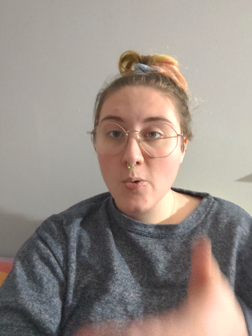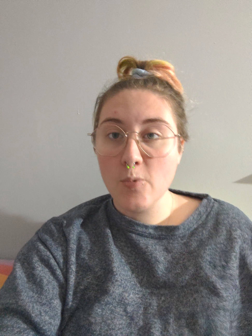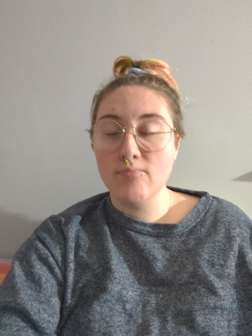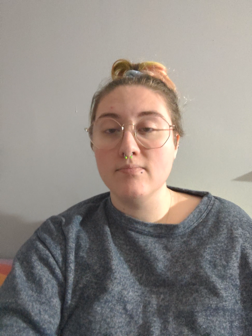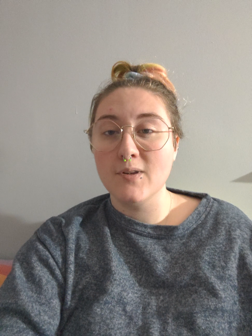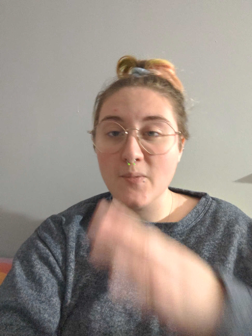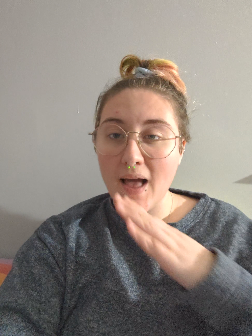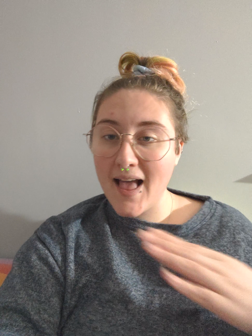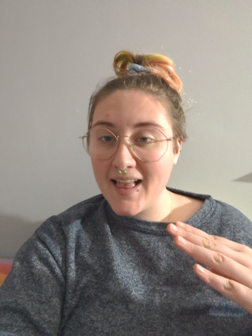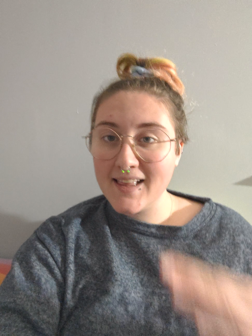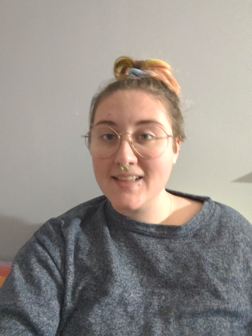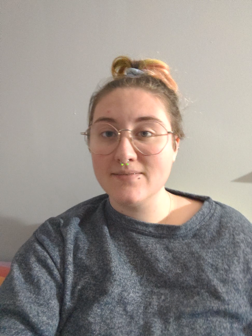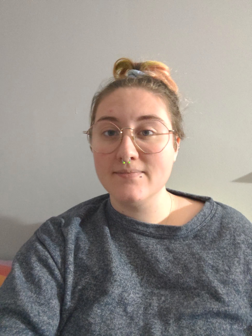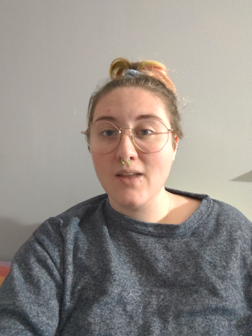quiet